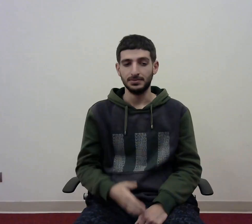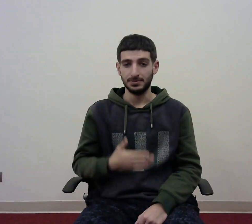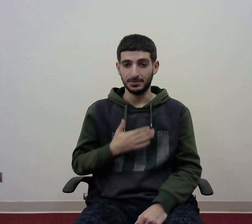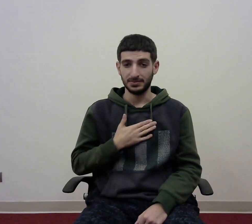mən